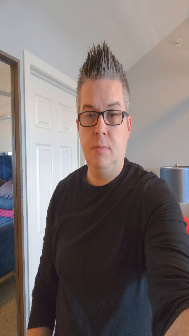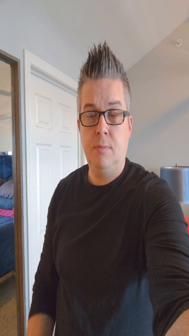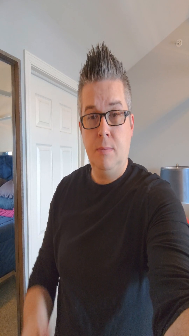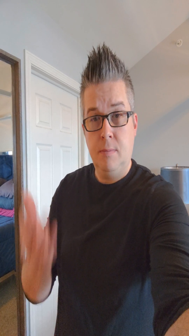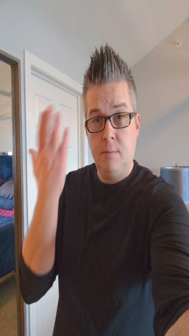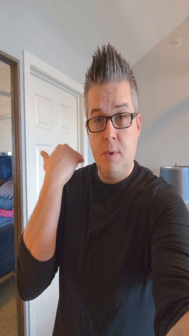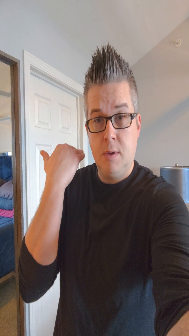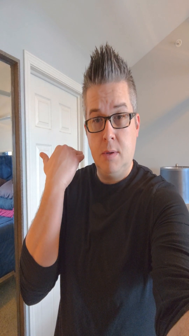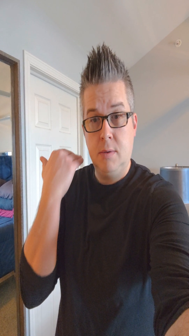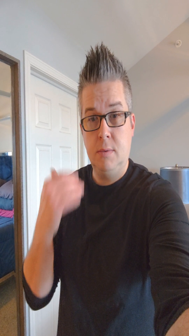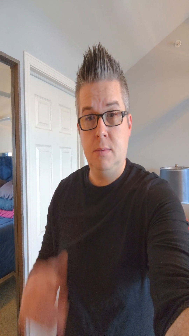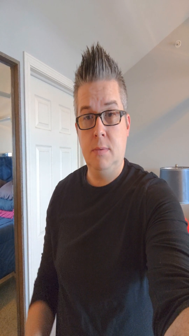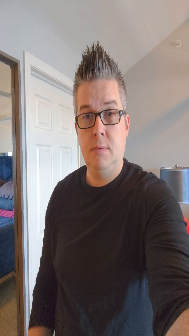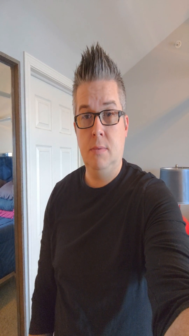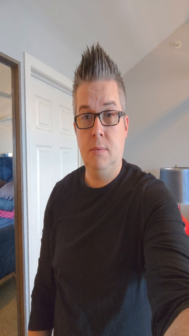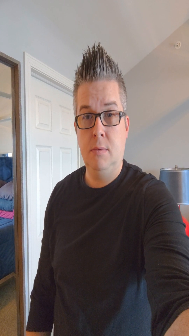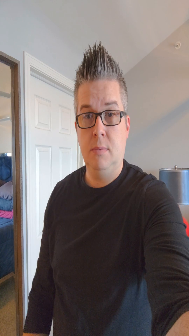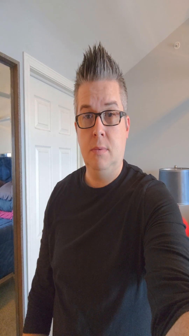before